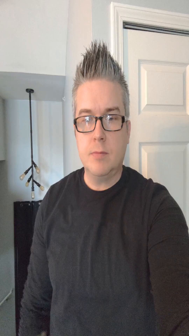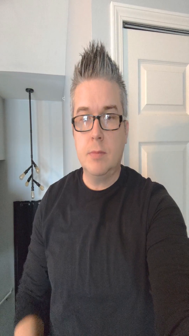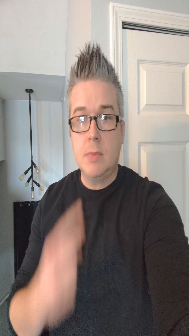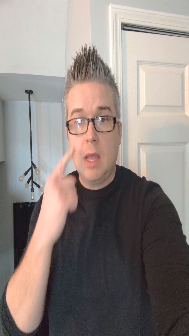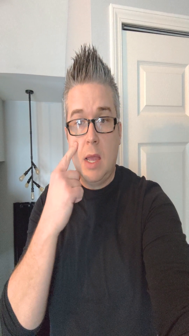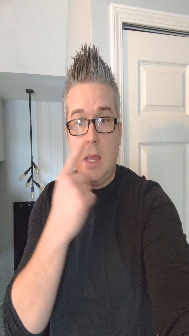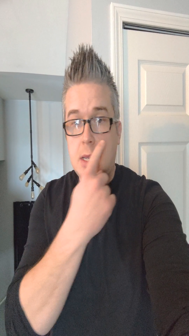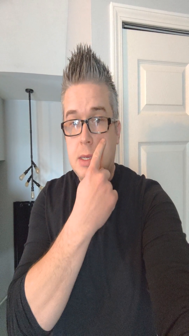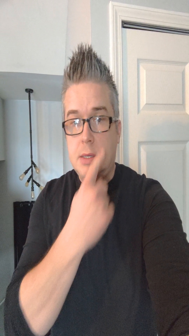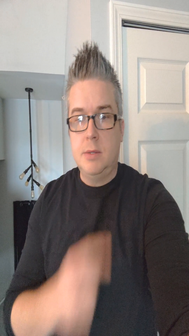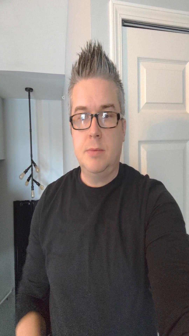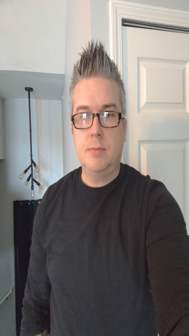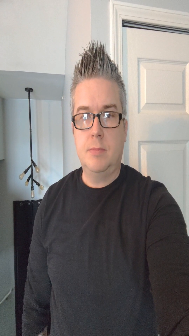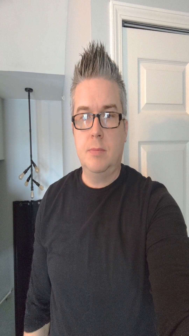eye